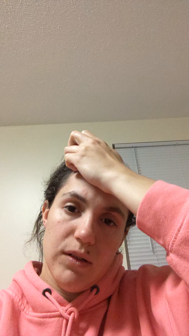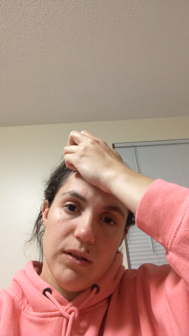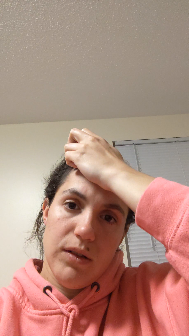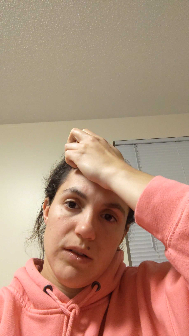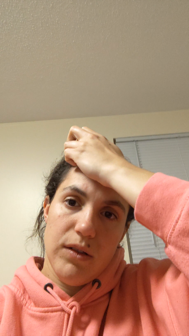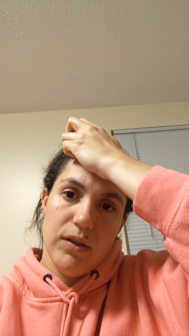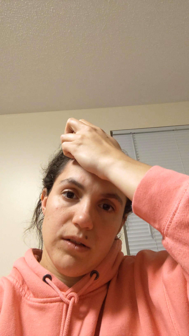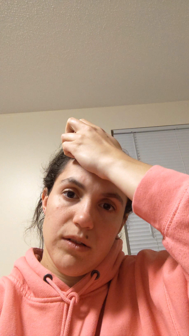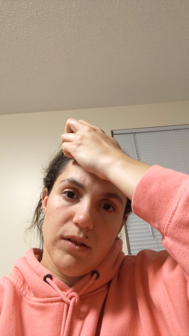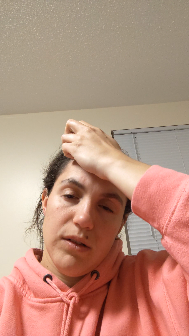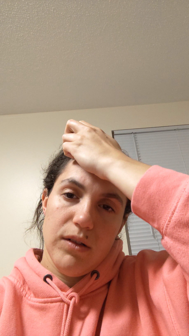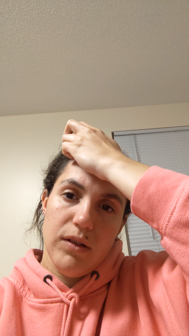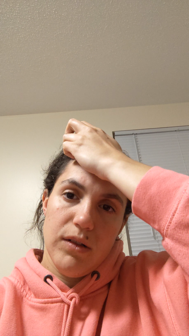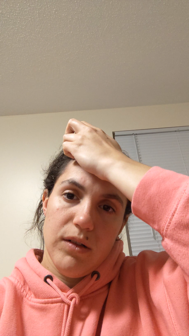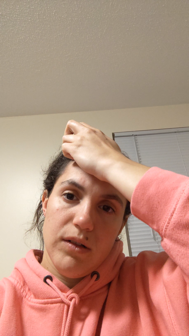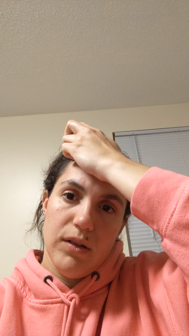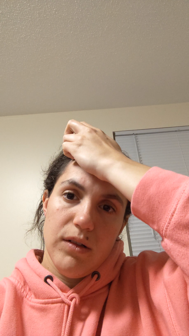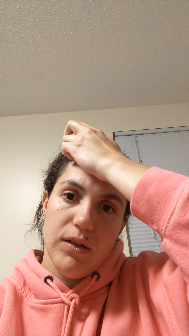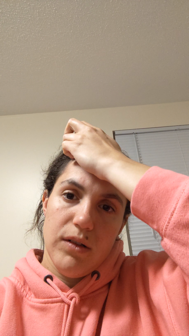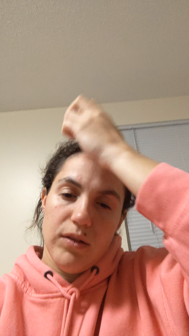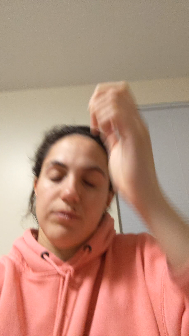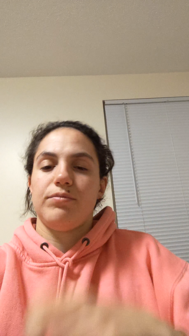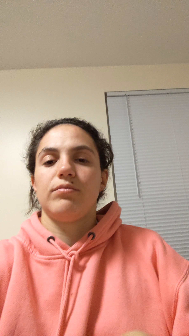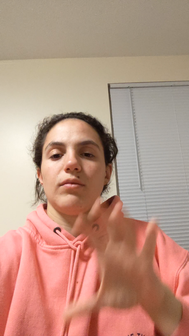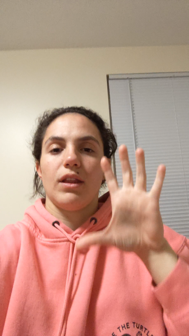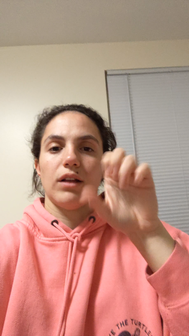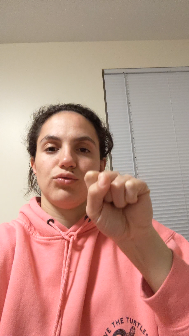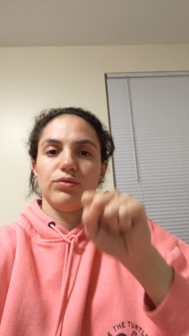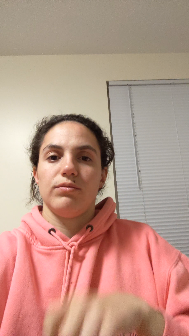catch